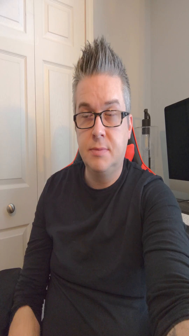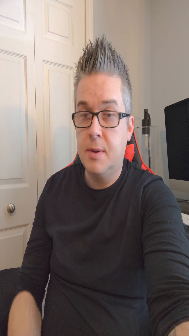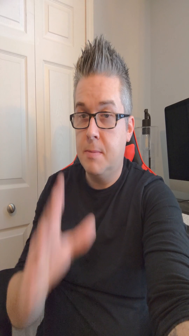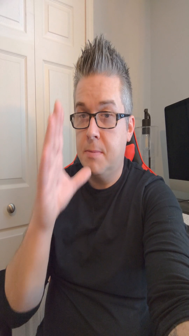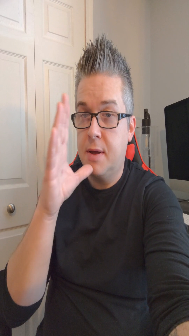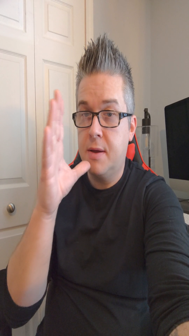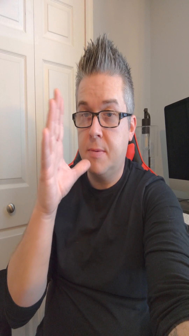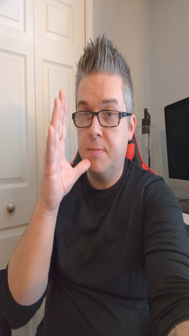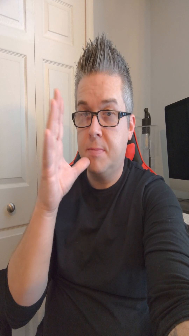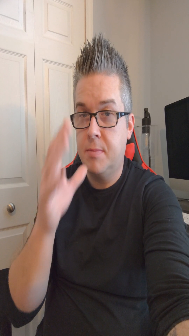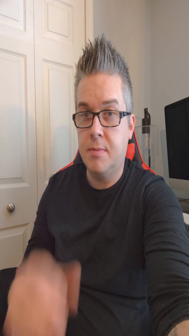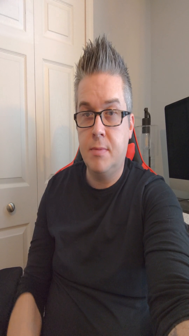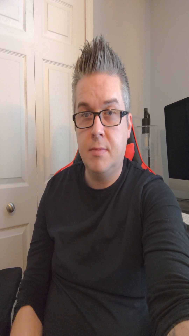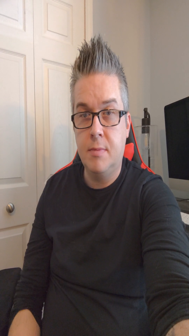mom